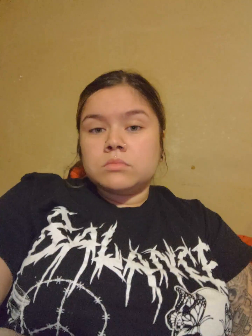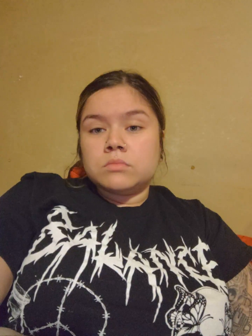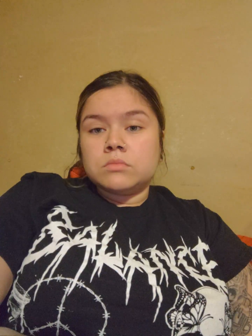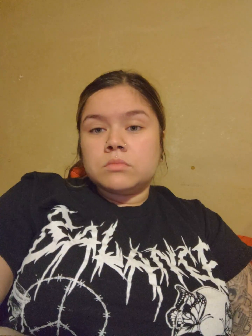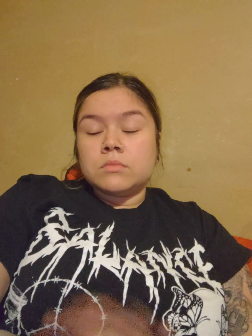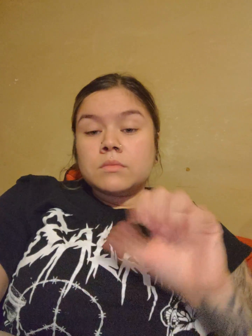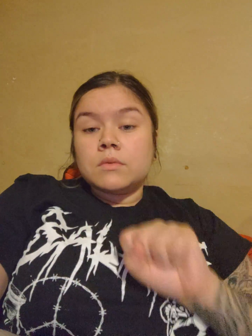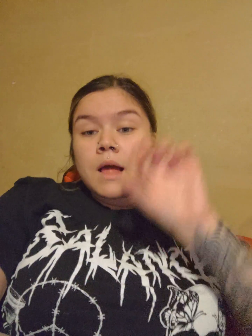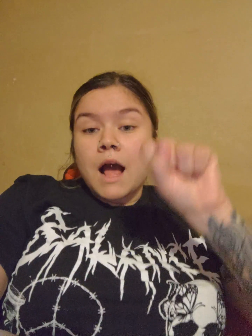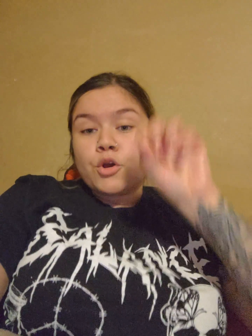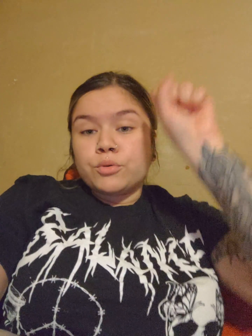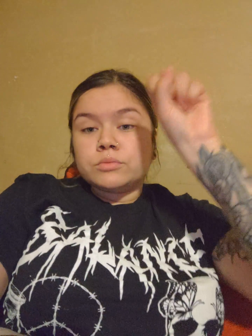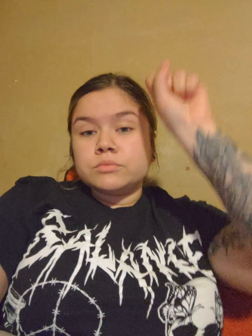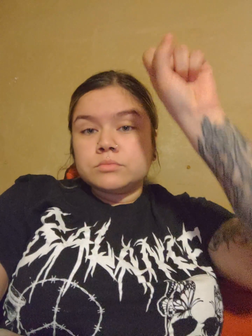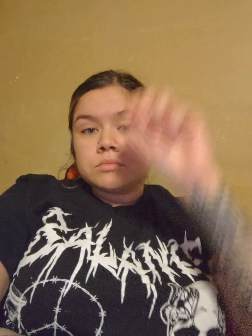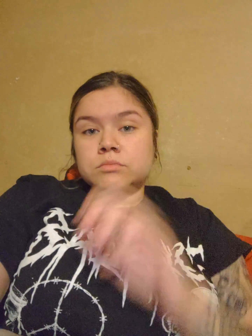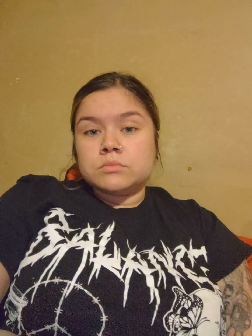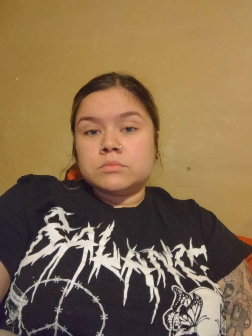ladder